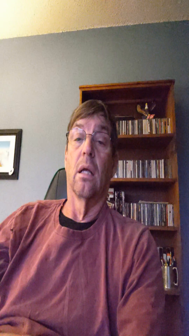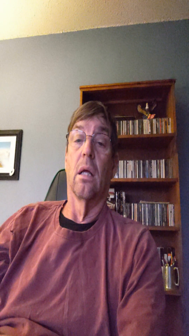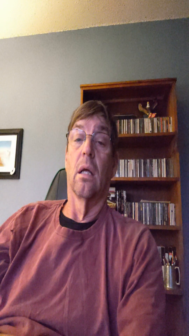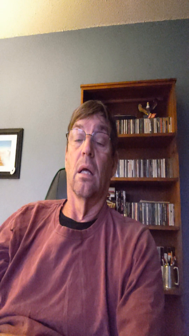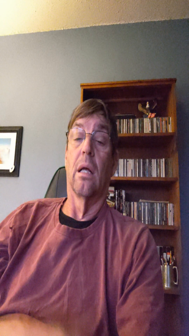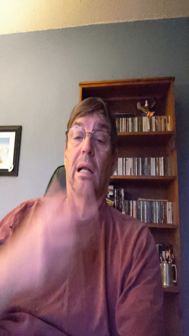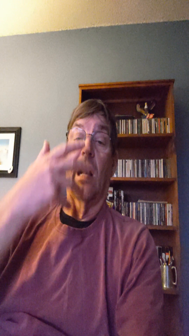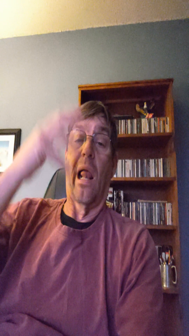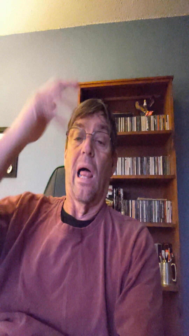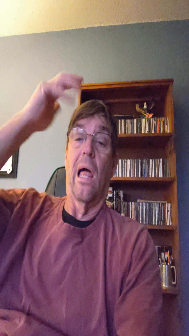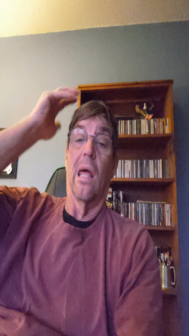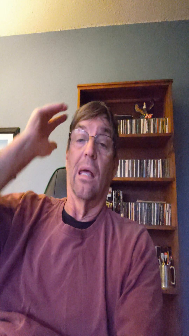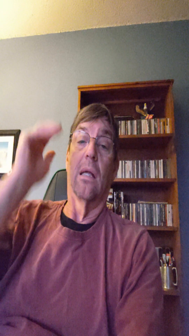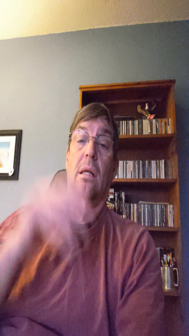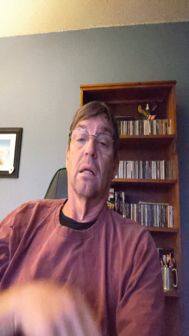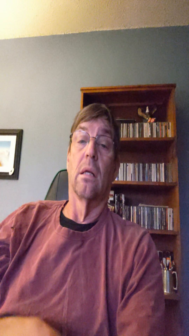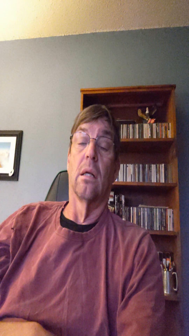lion